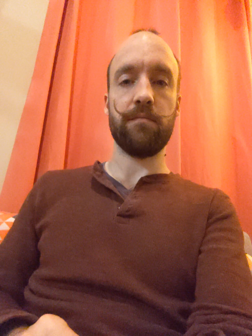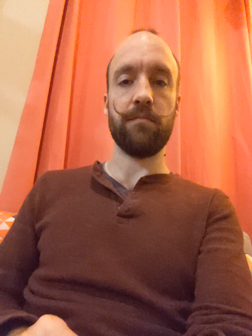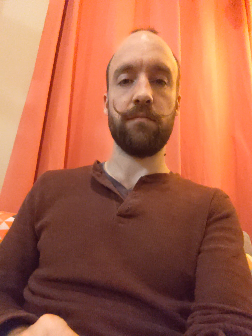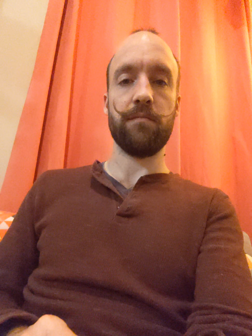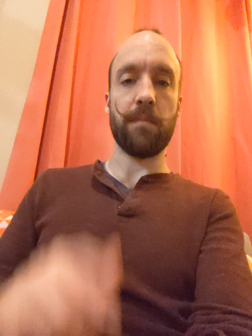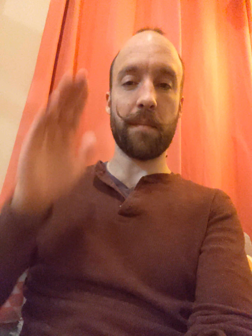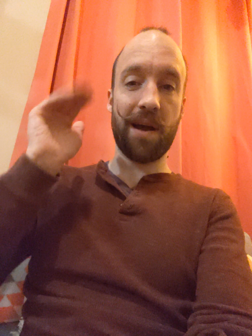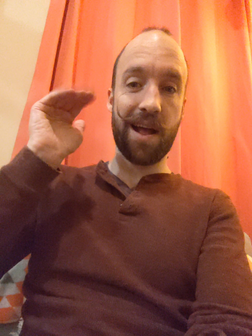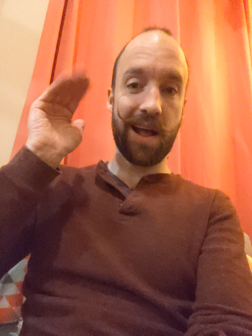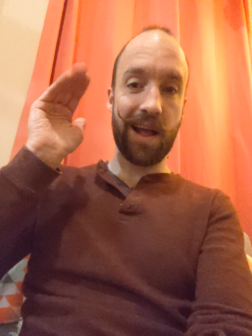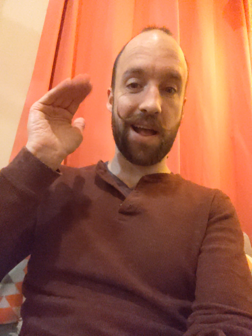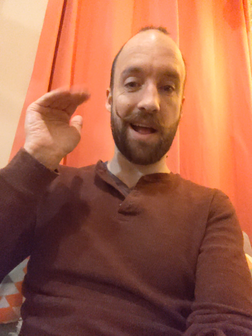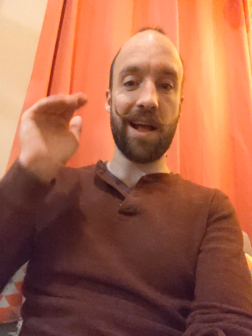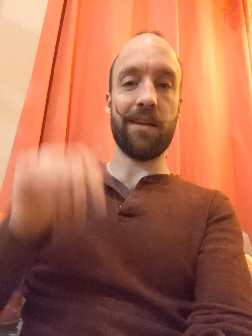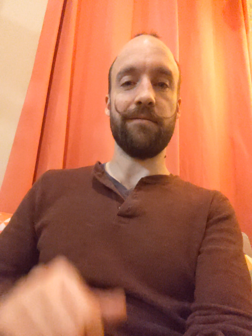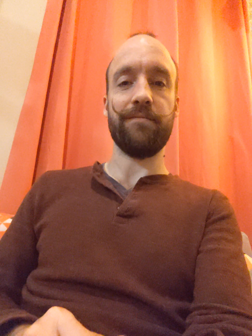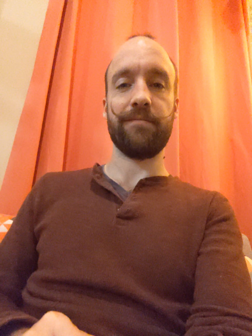bye